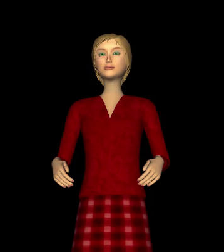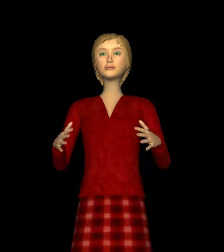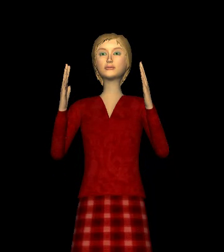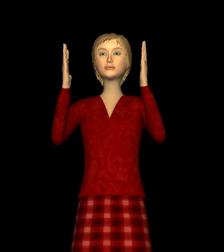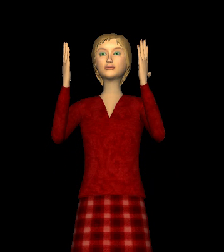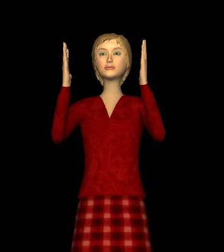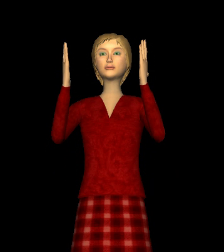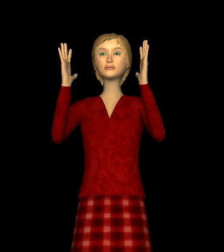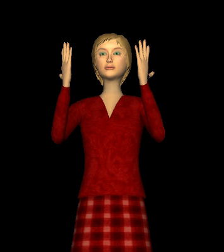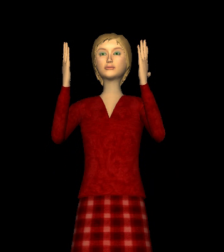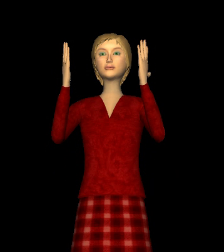أحسنت